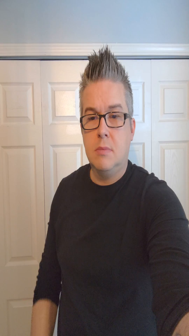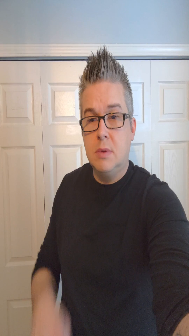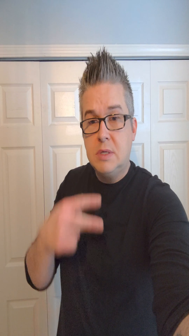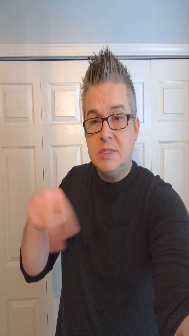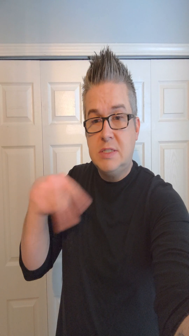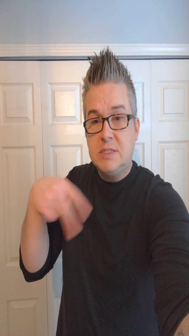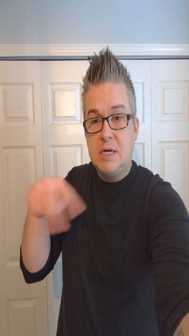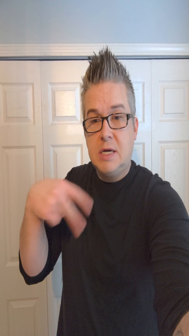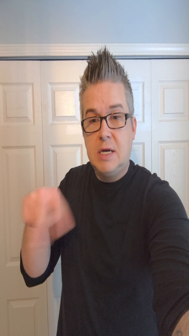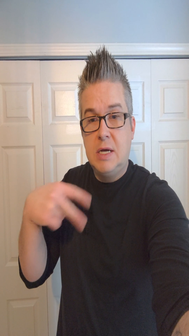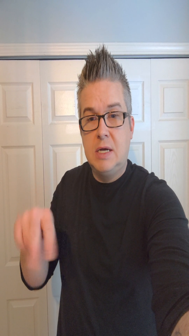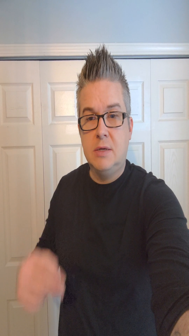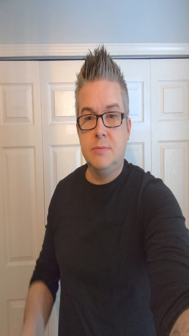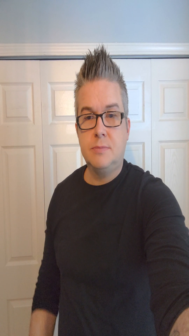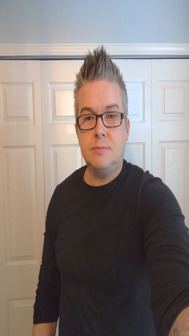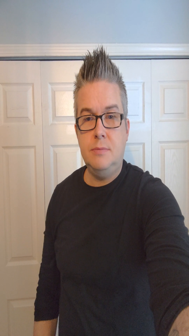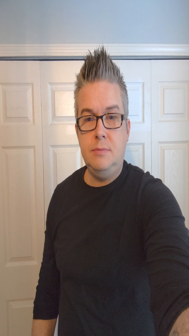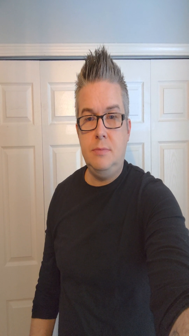dance